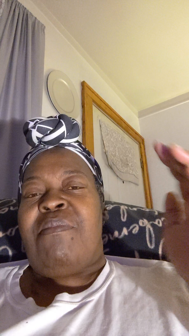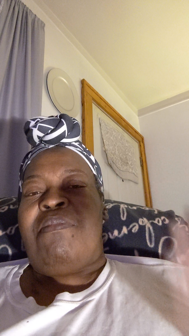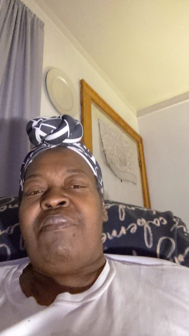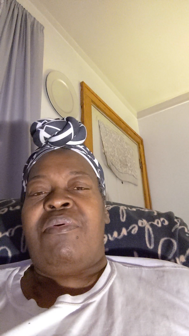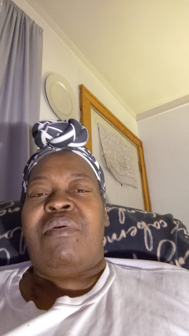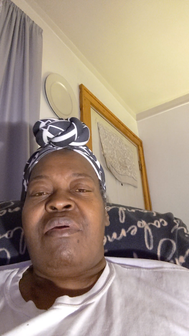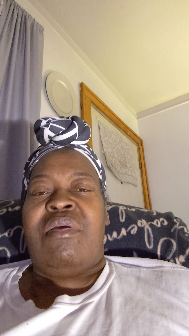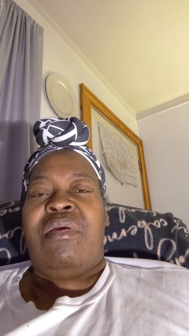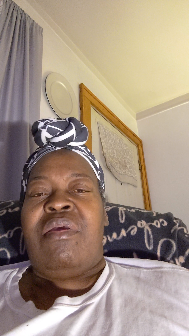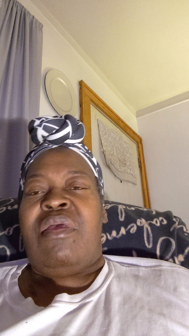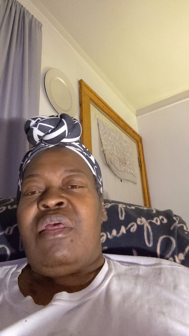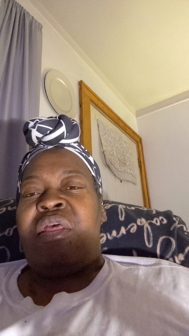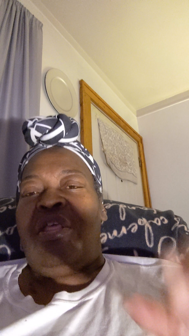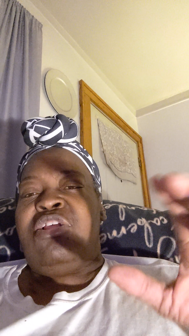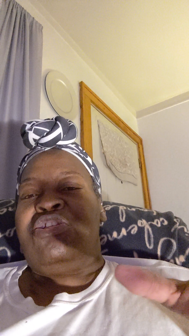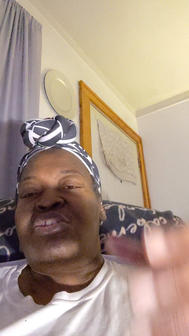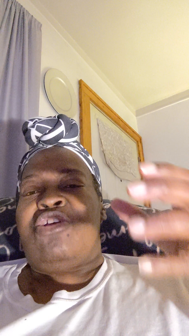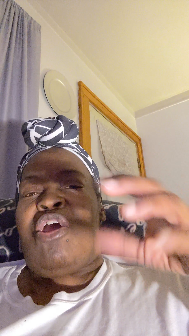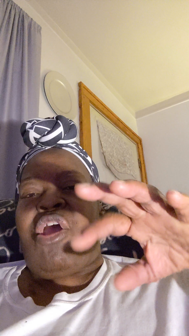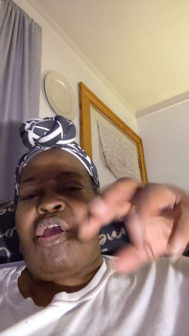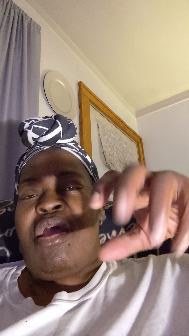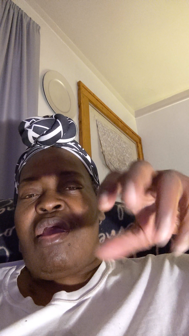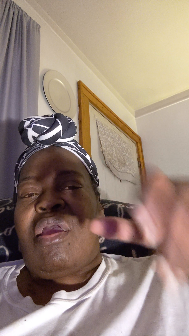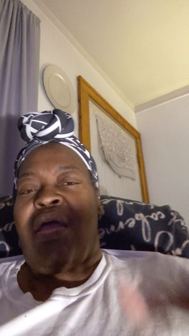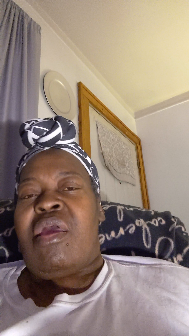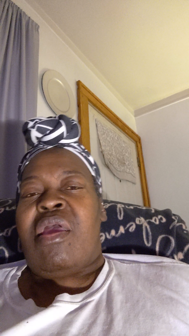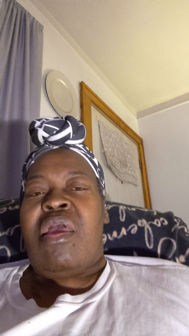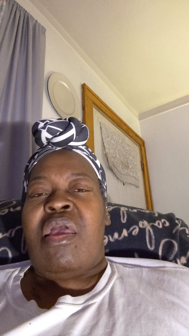jar